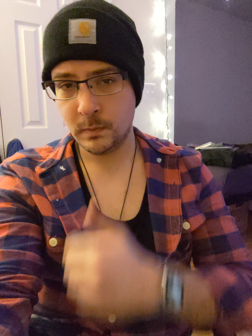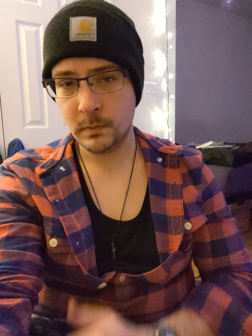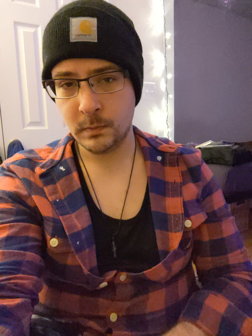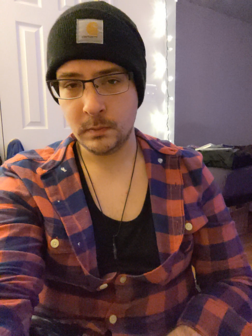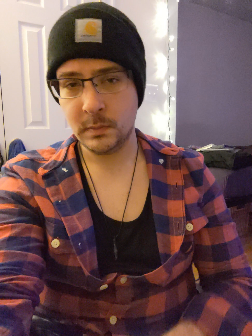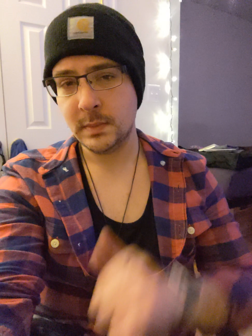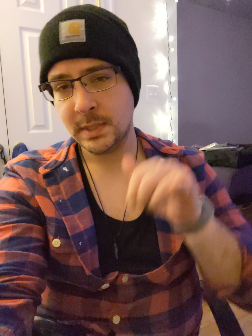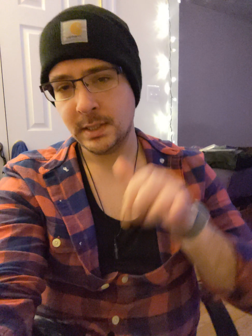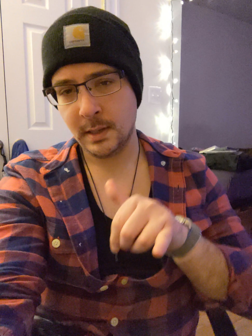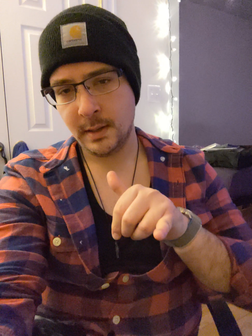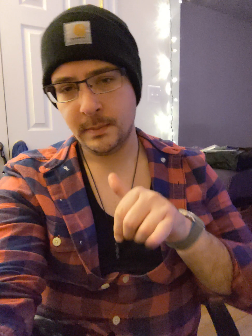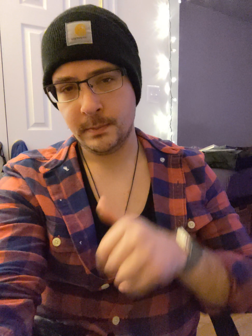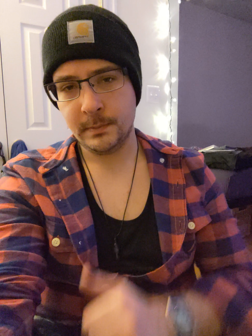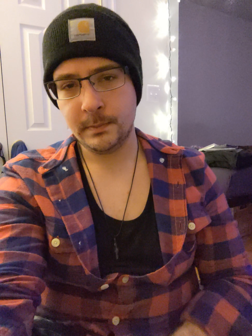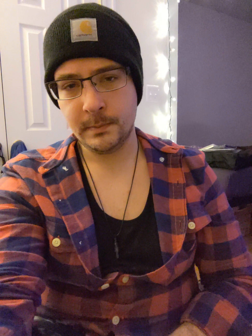stay